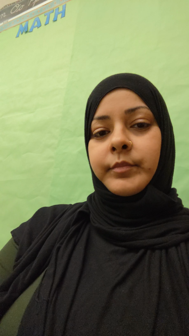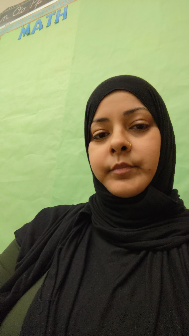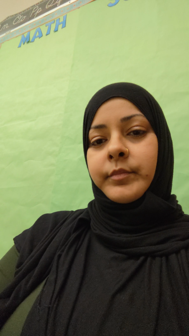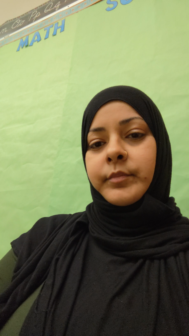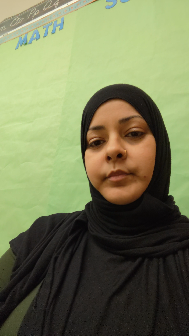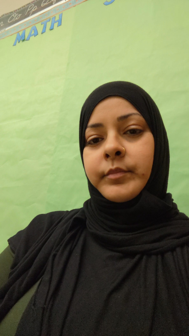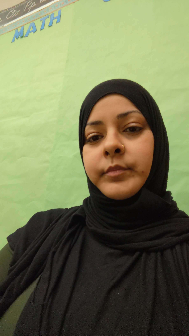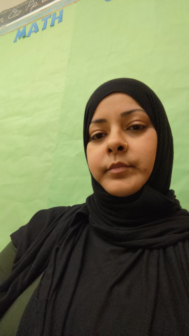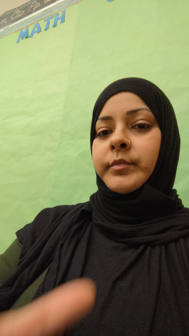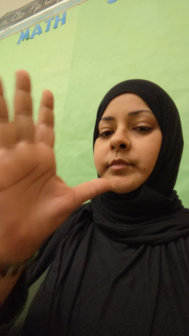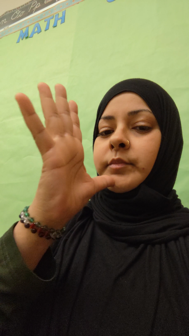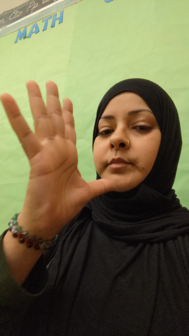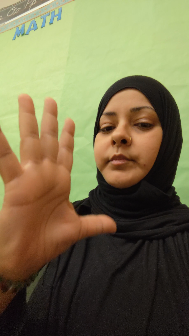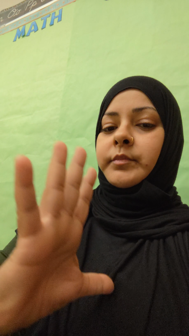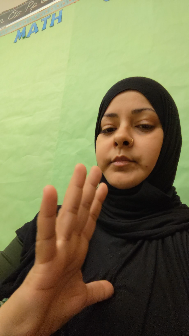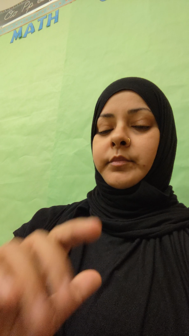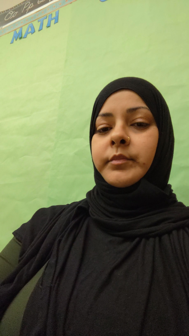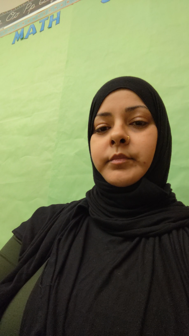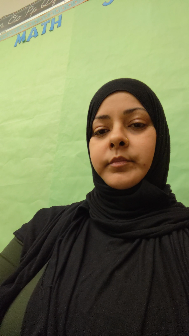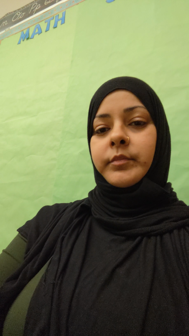lady